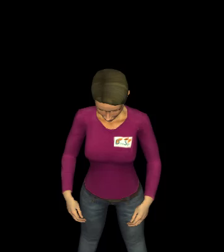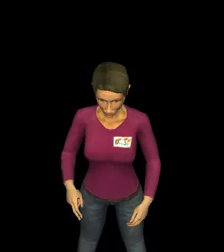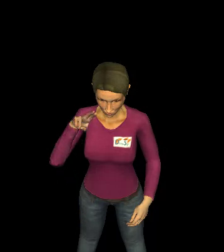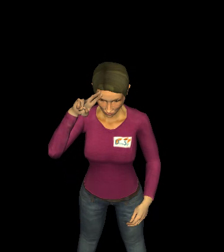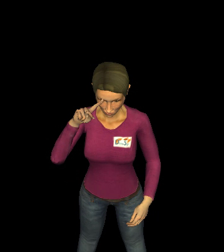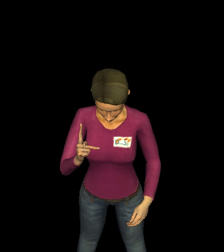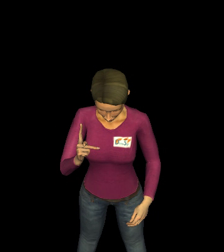عادة